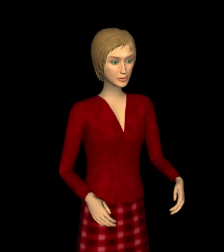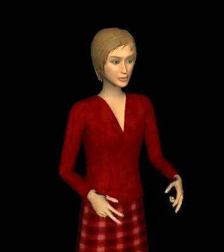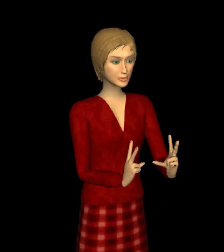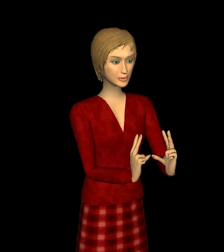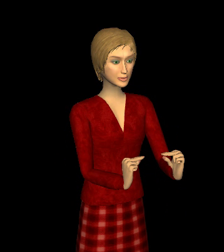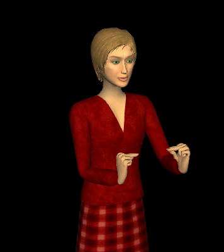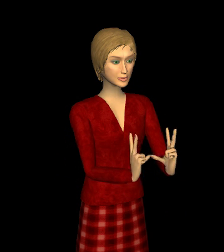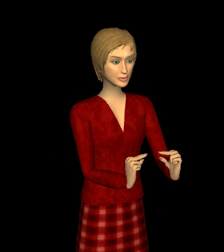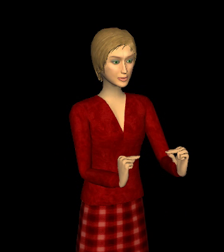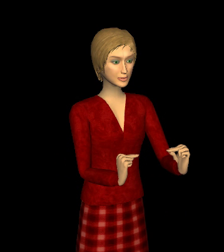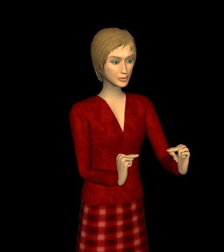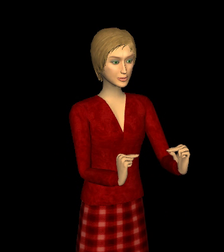يشرح